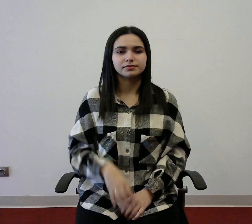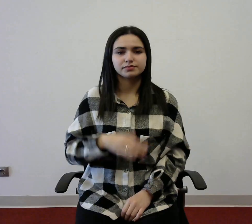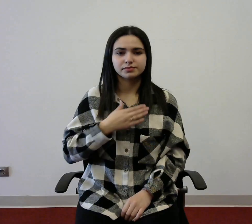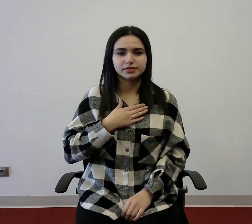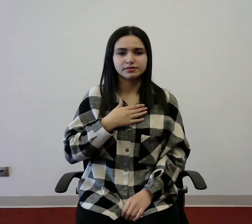mən